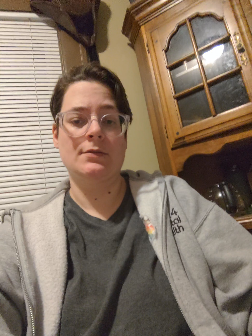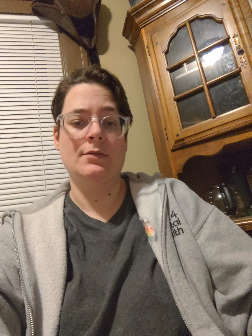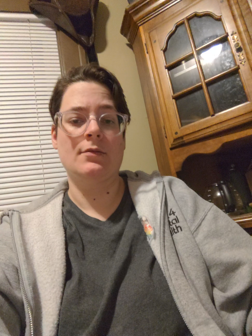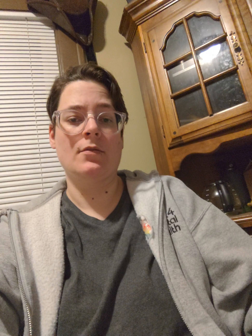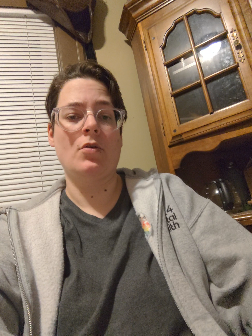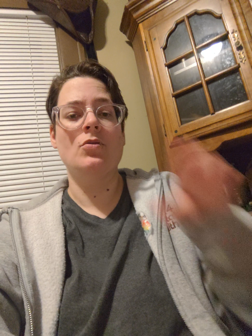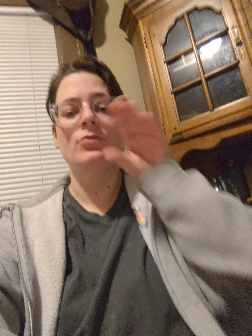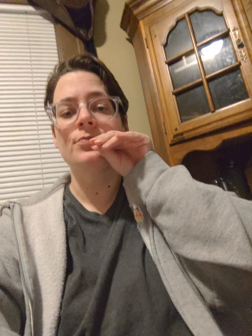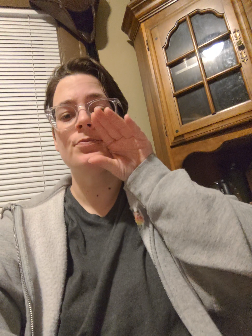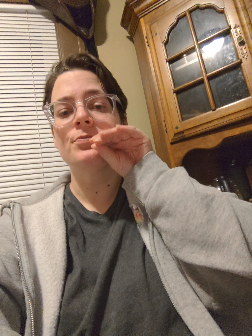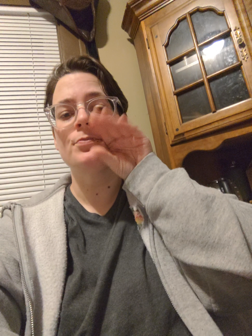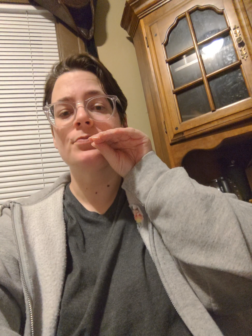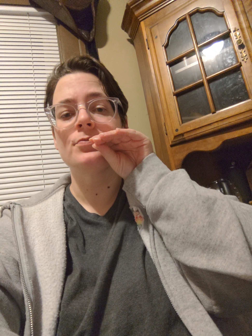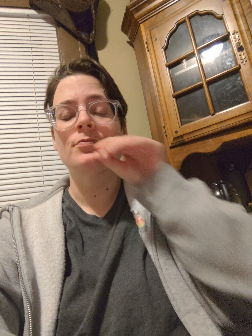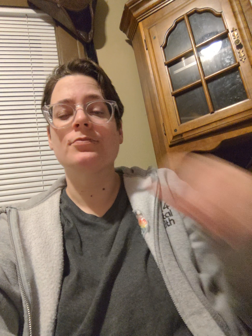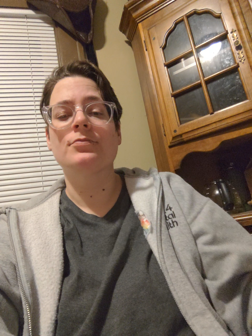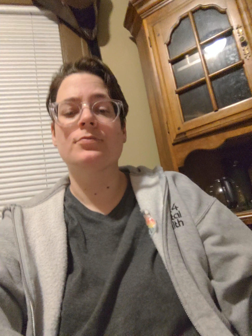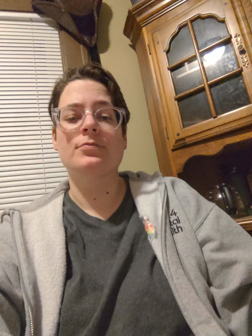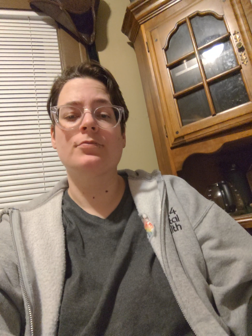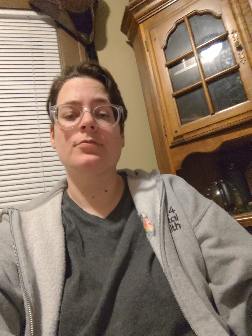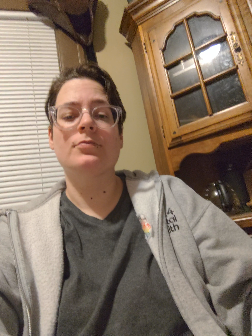goose